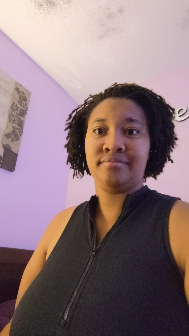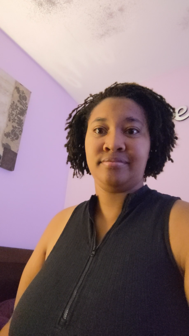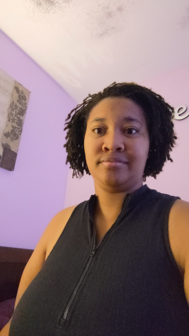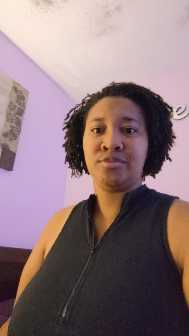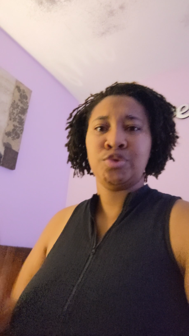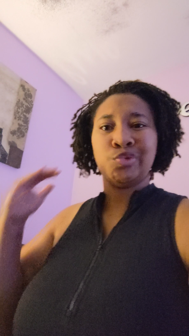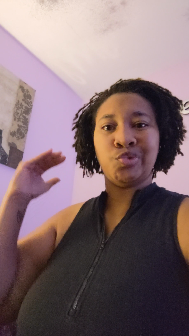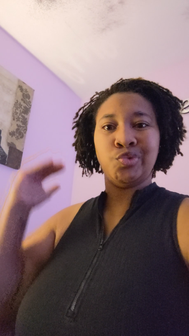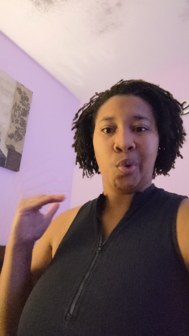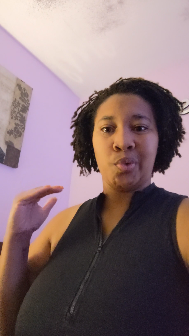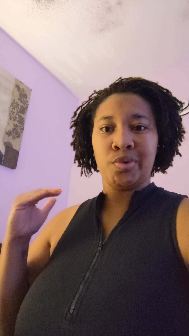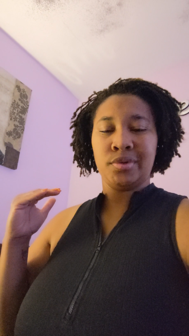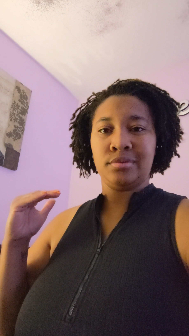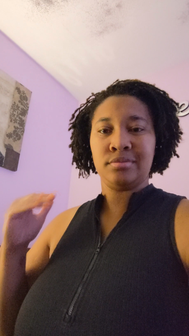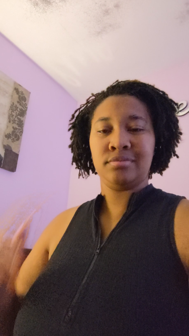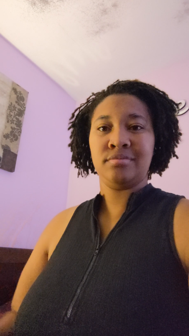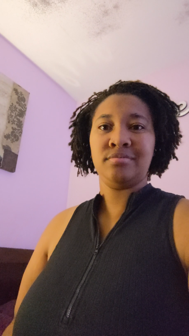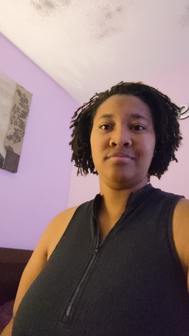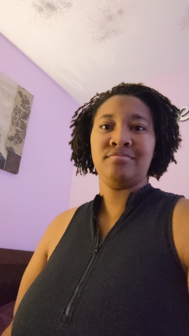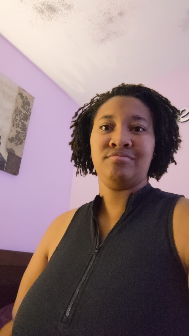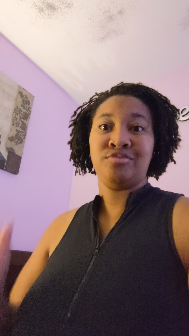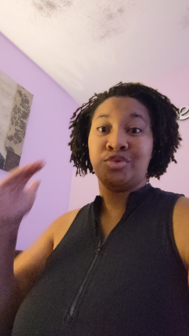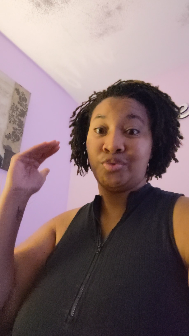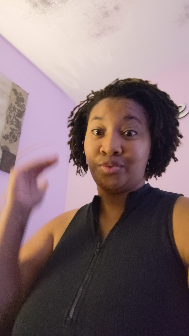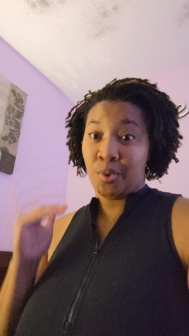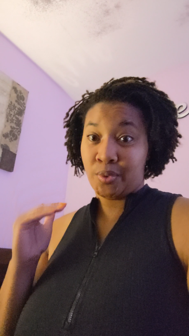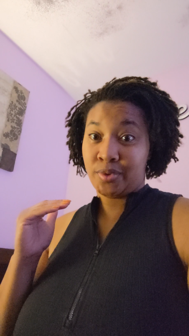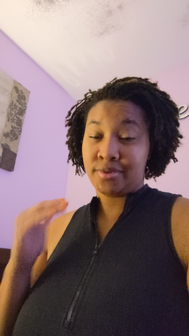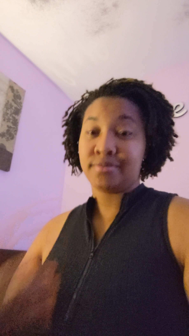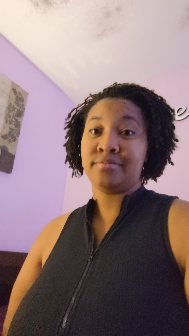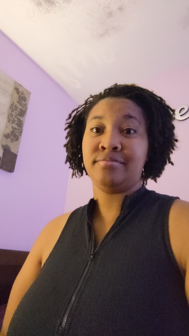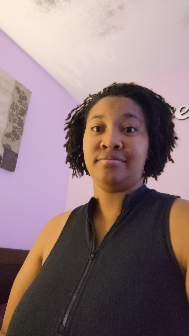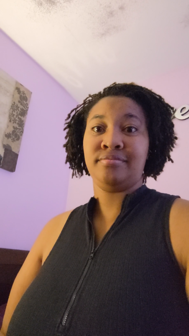short